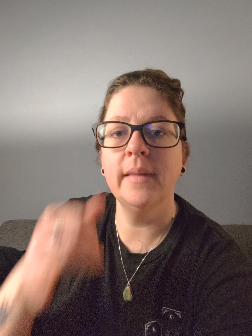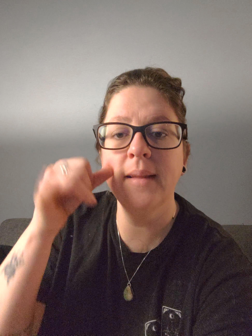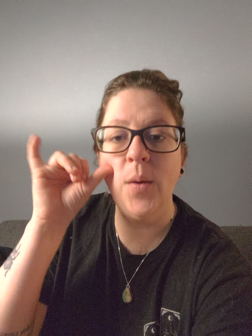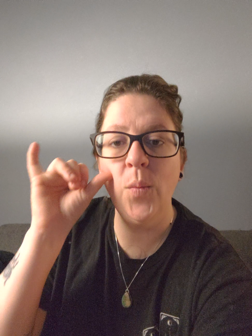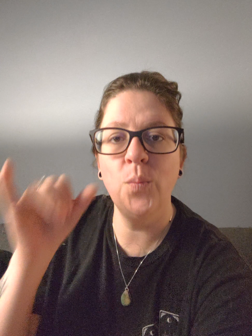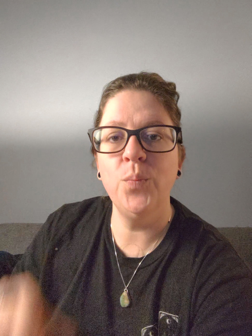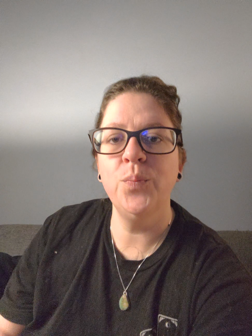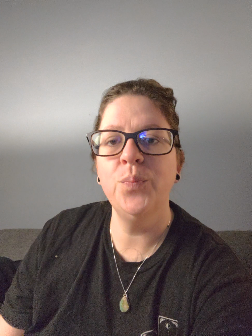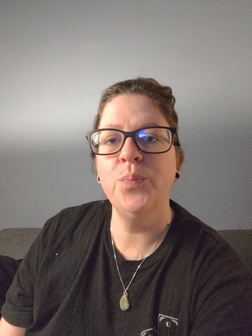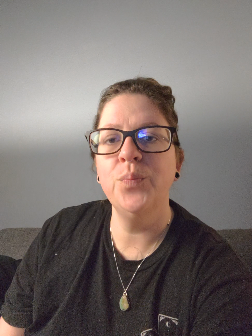cow